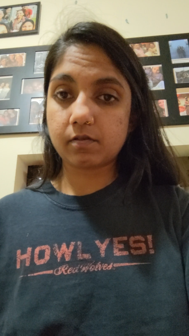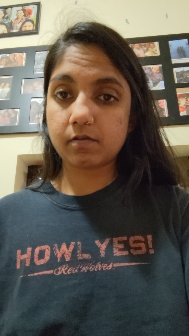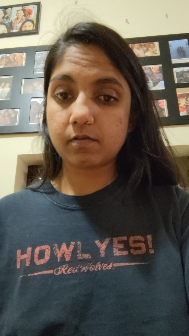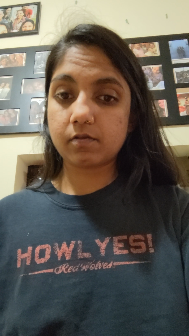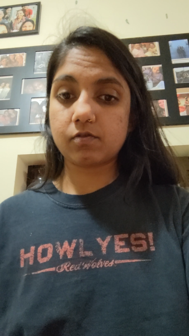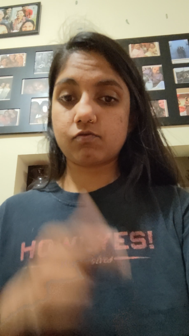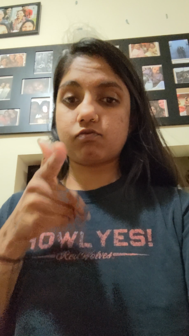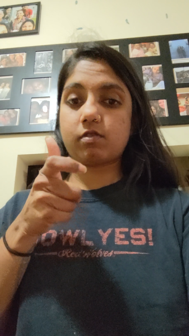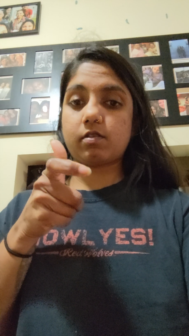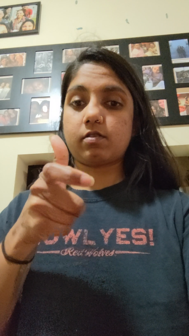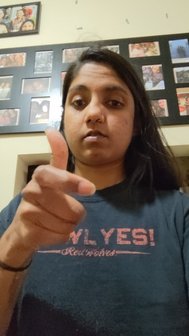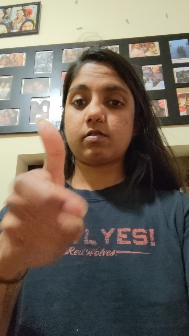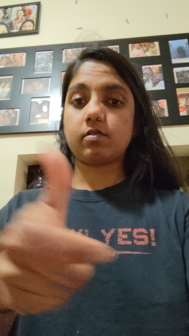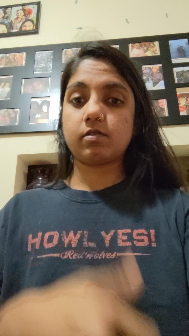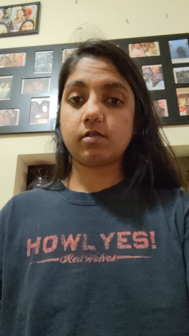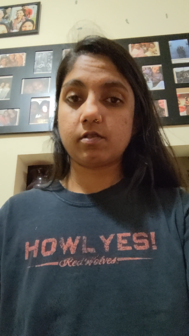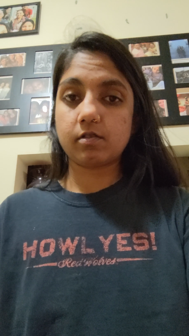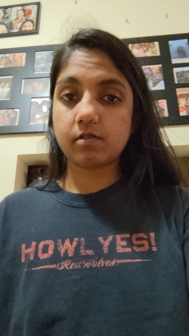run